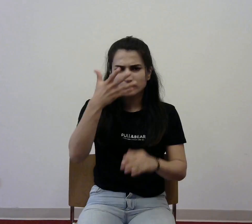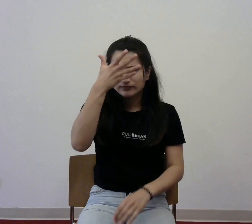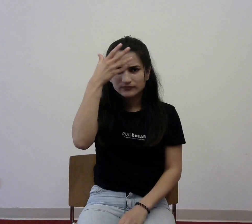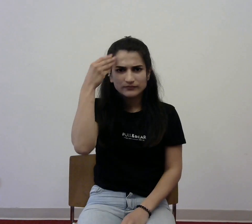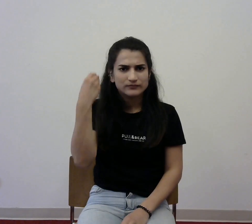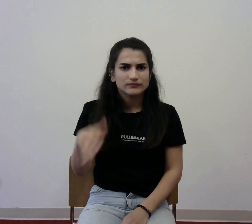unutmuşam